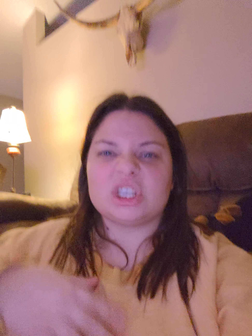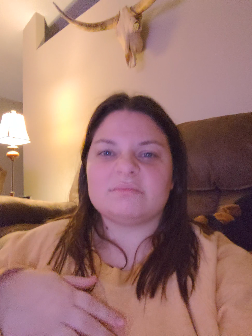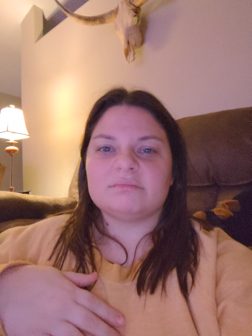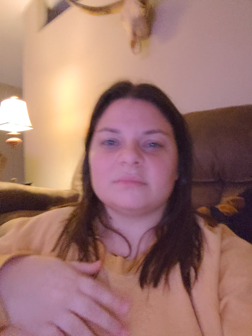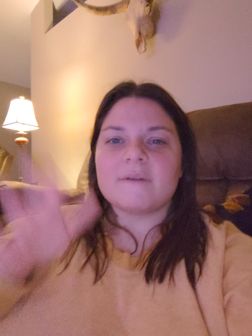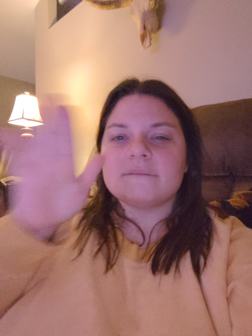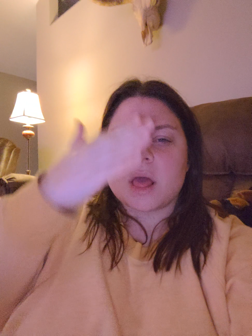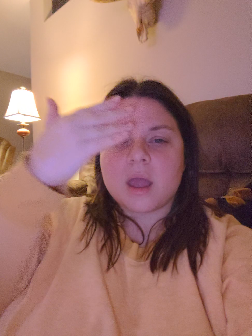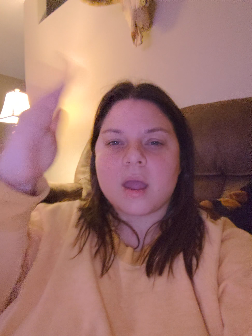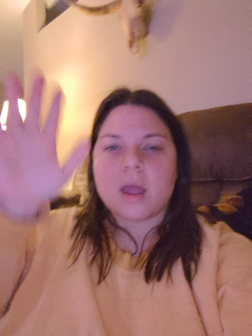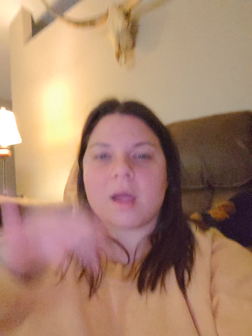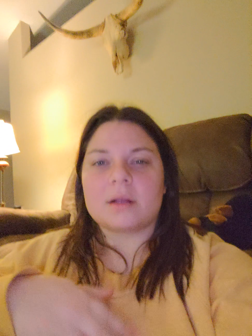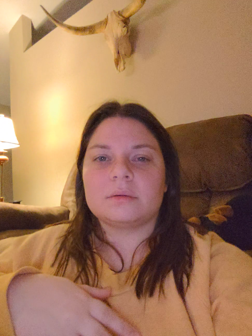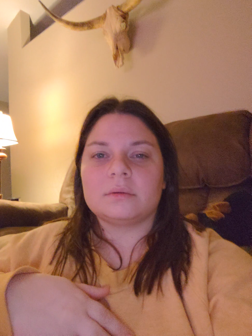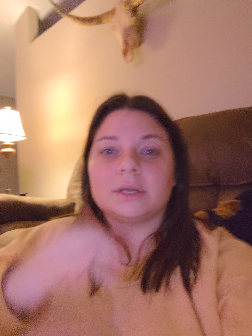flag